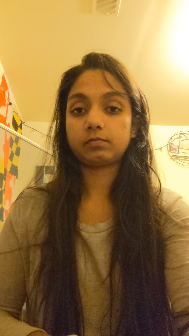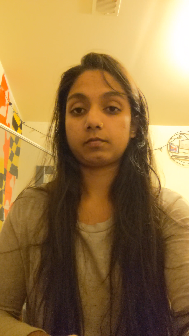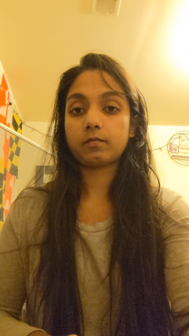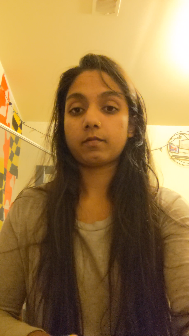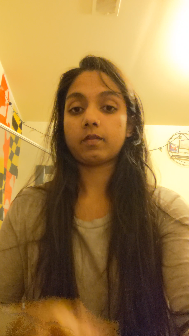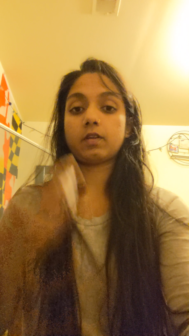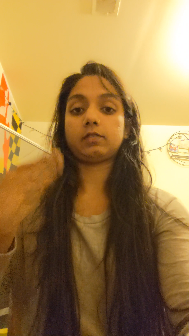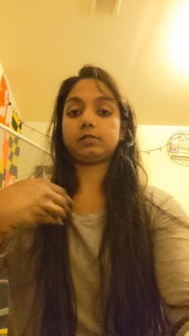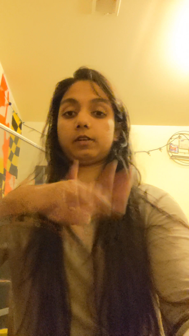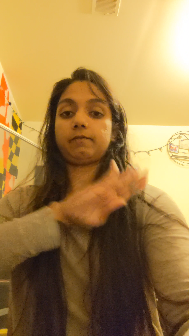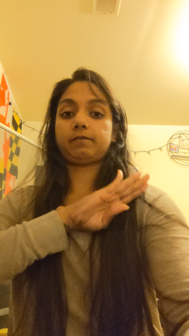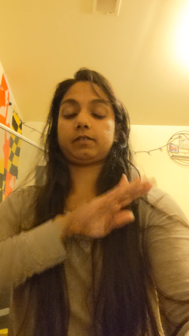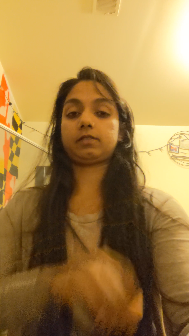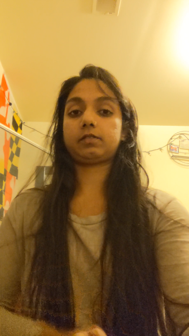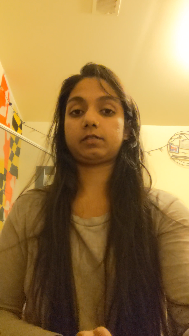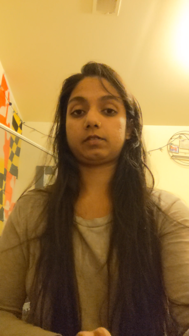scarf